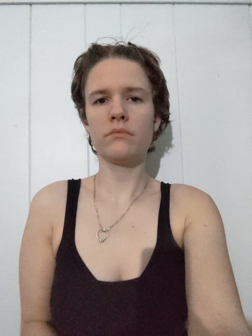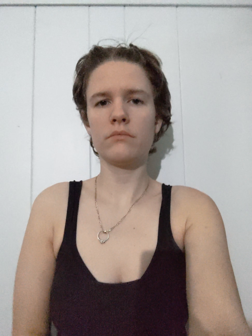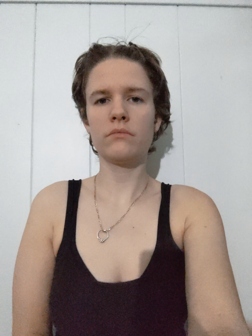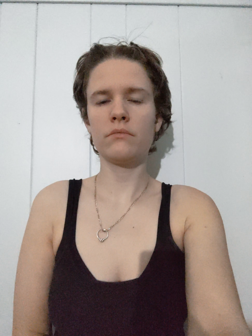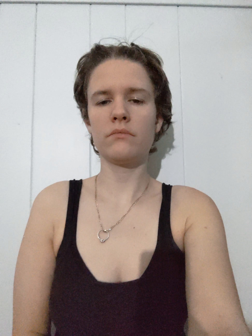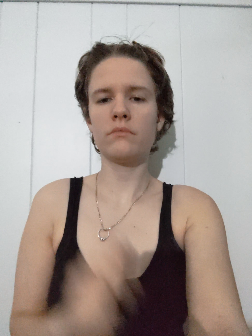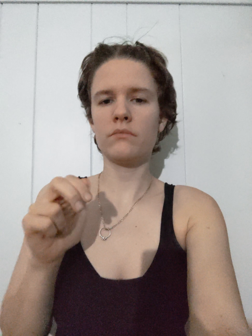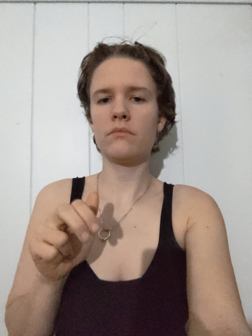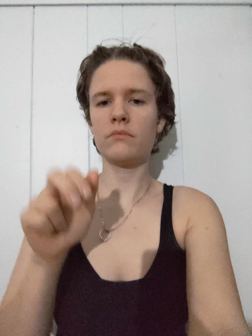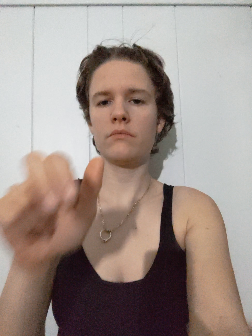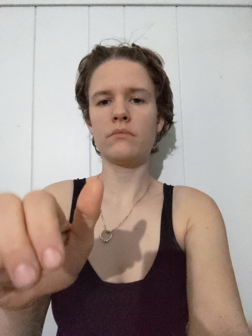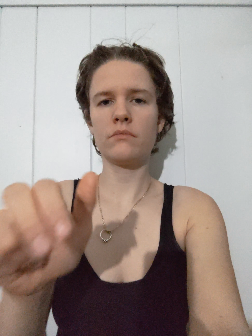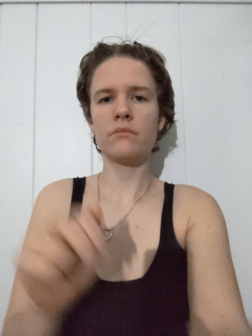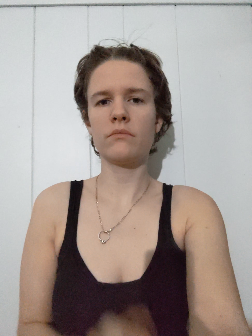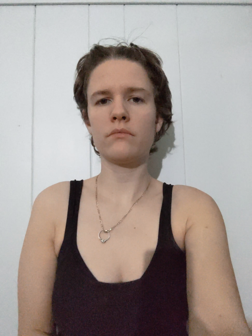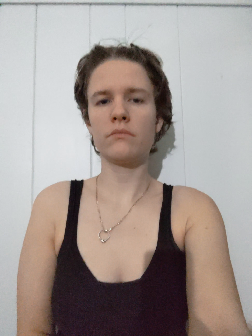ride